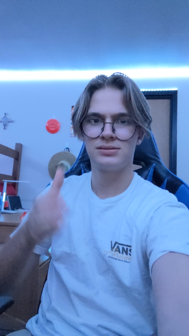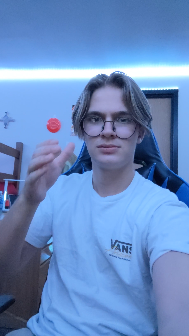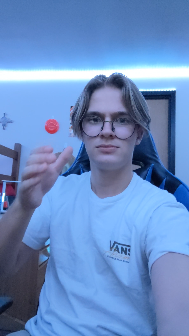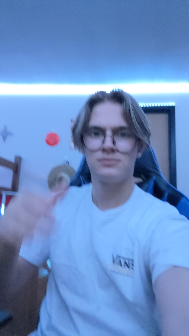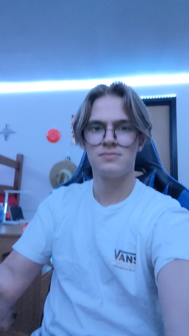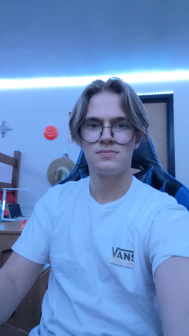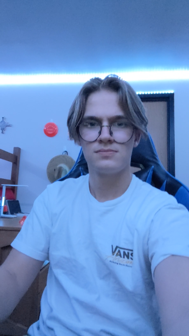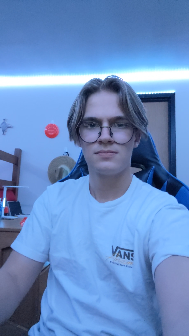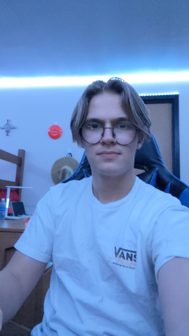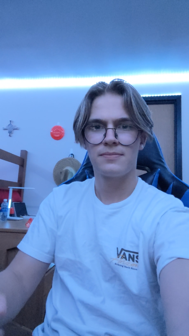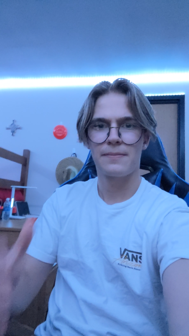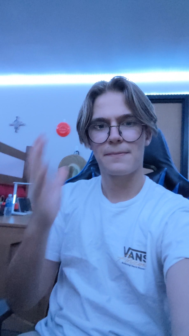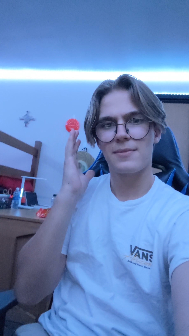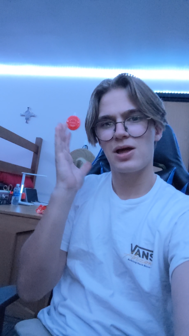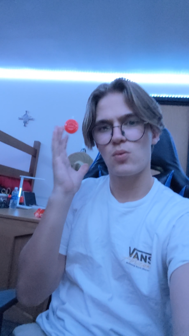pillow